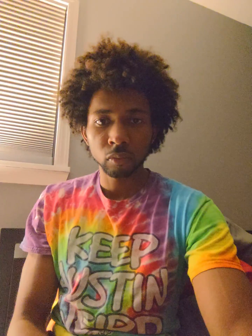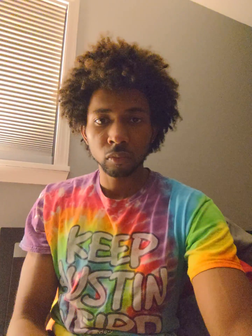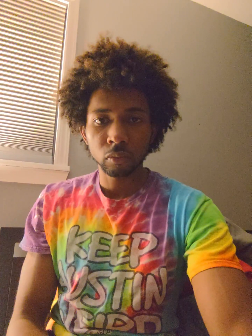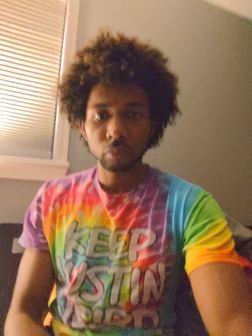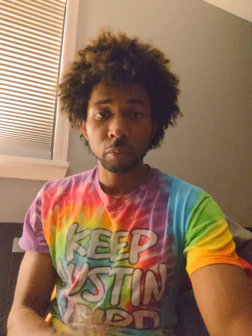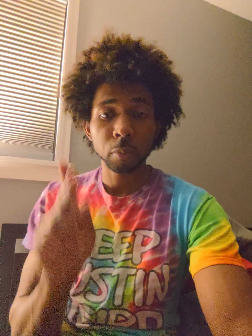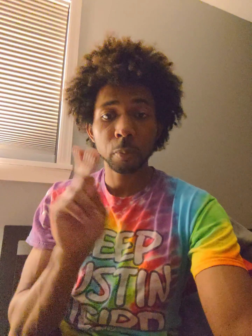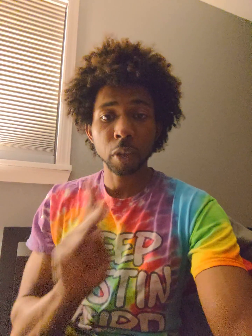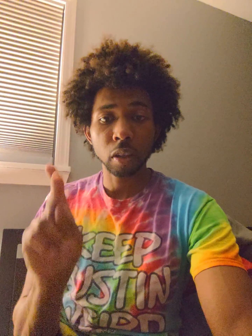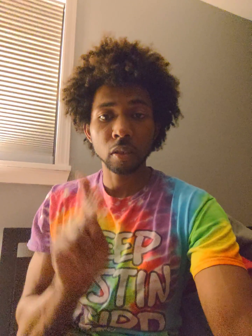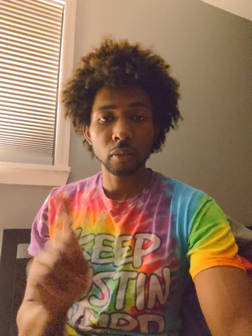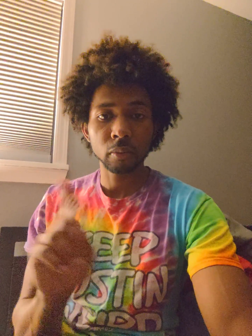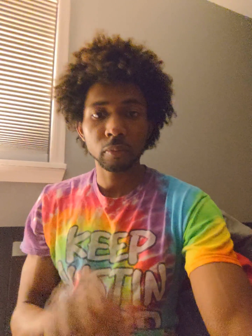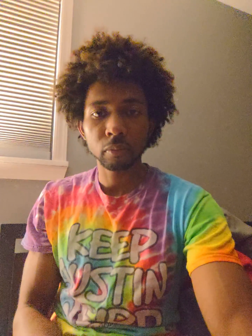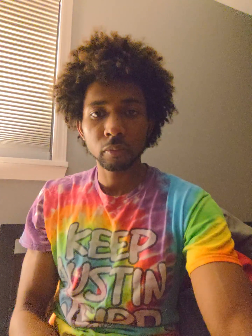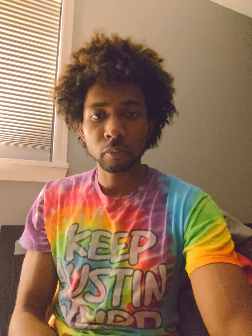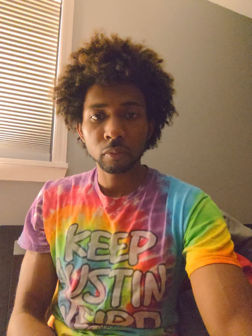people